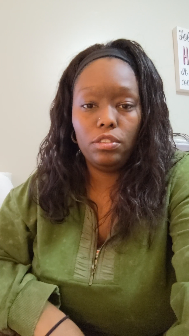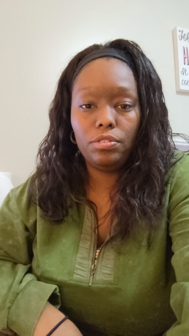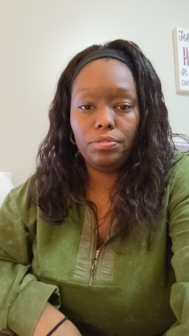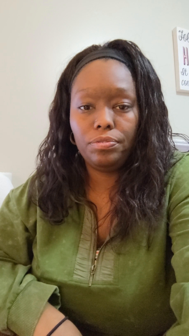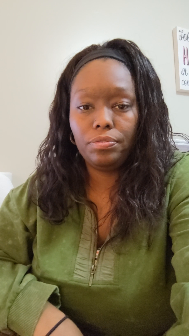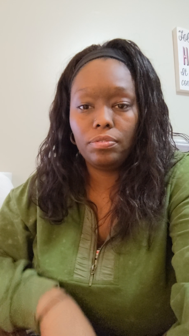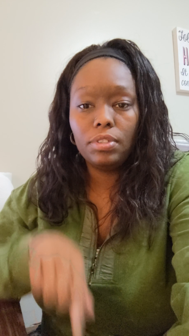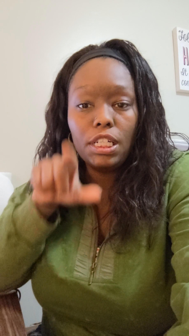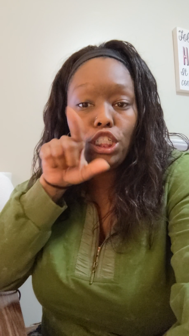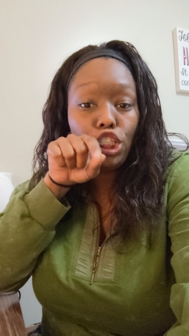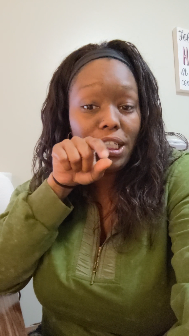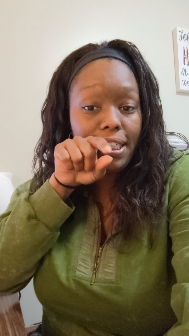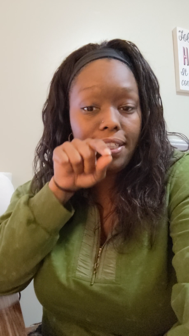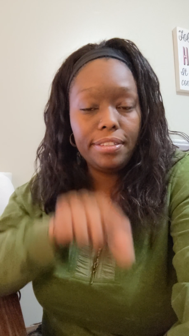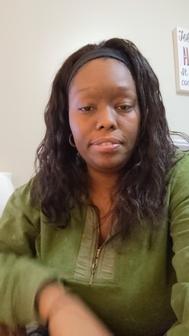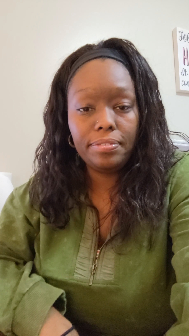chicken